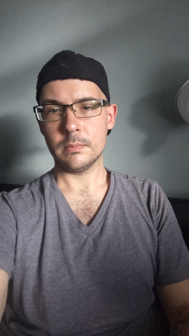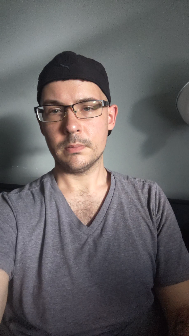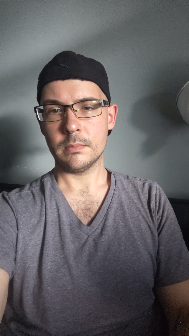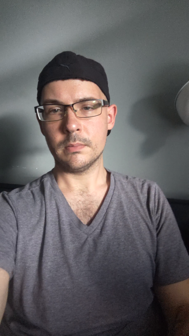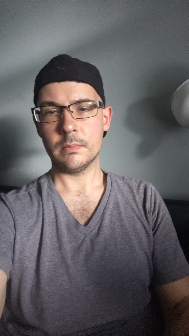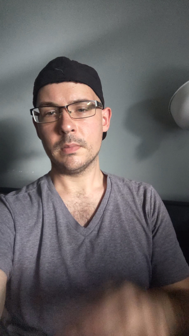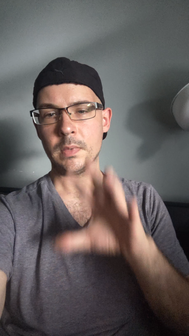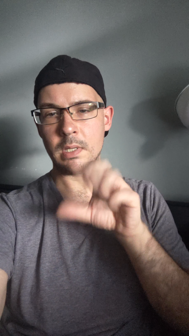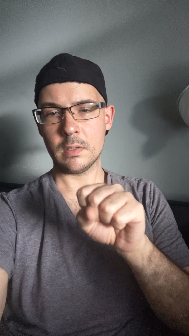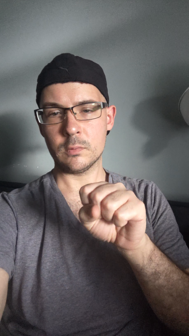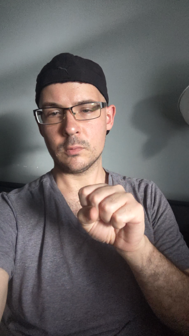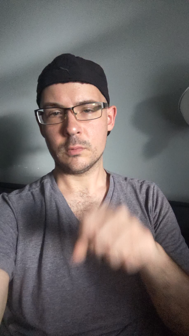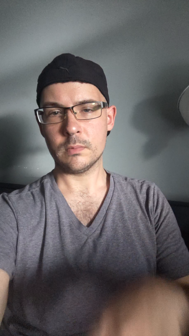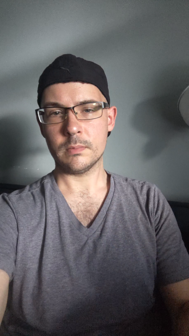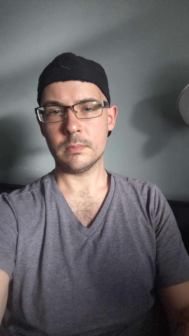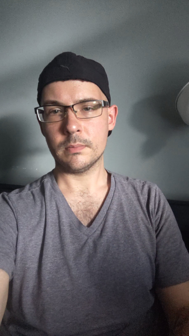catch